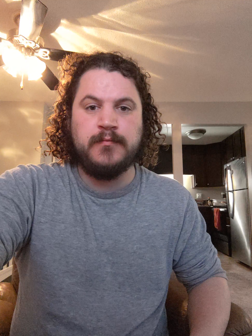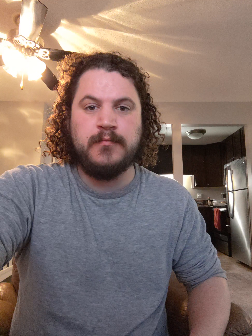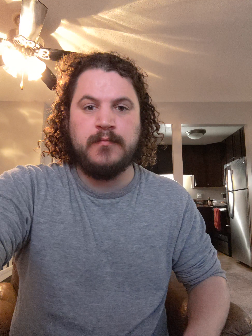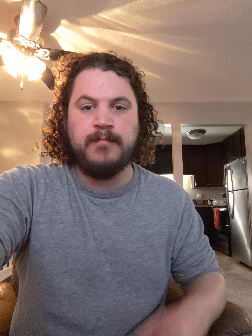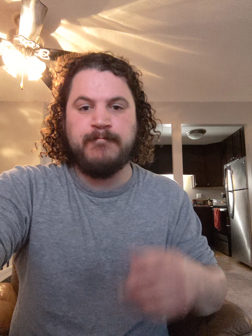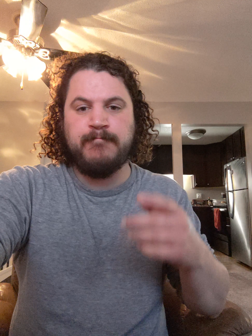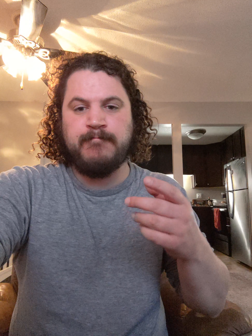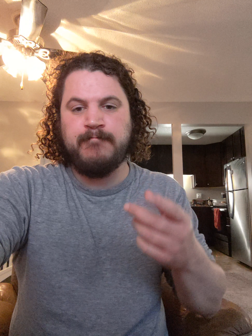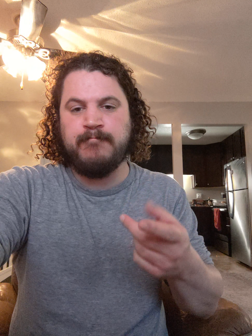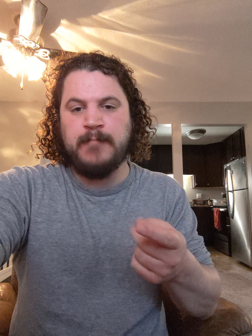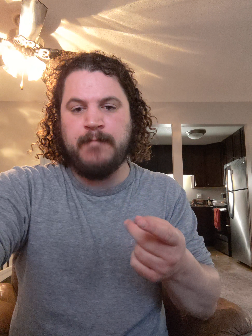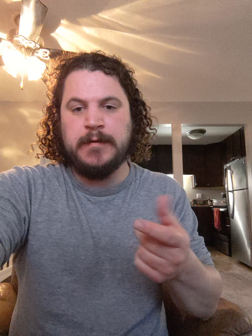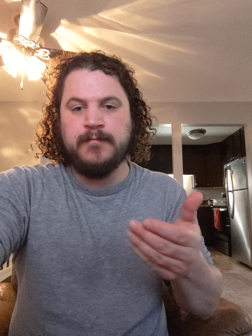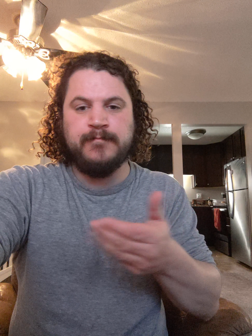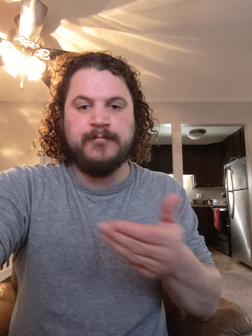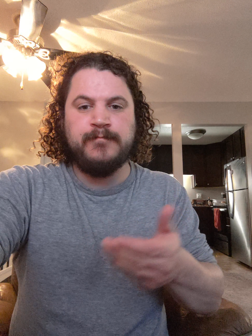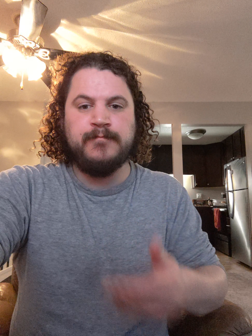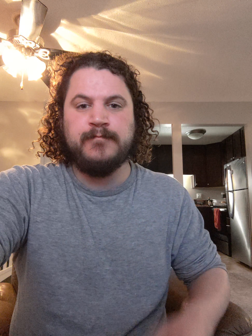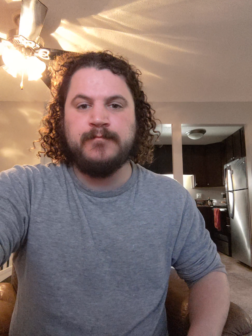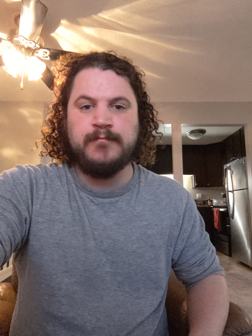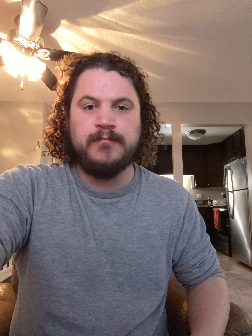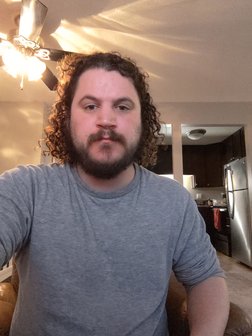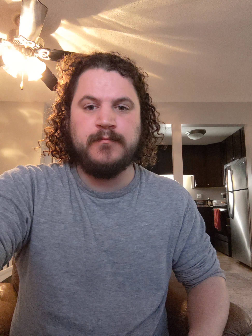puppy